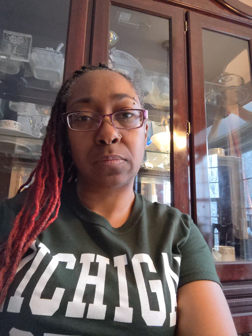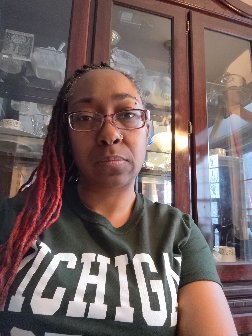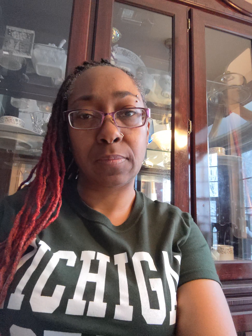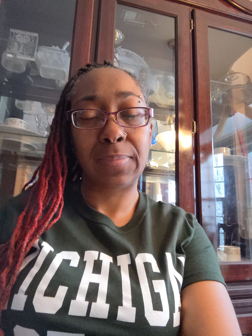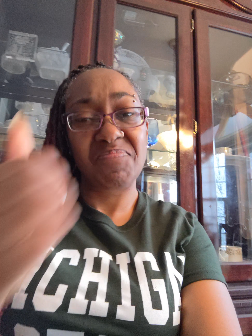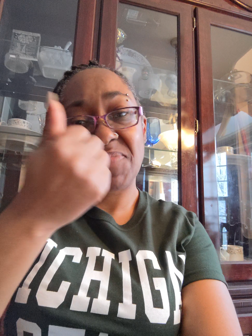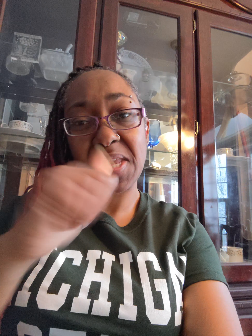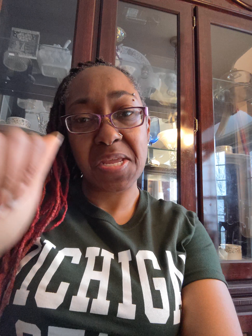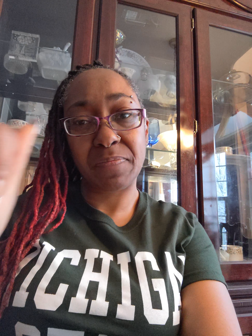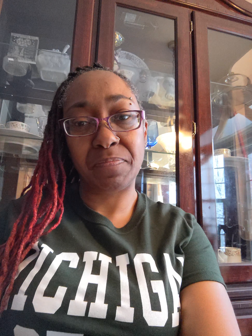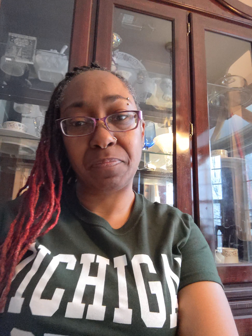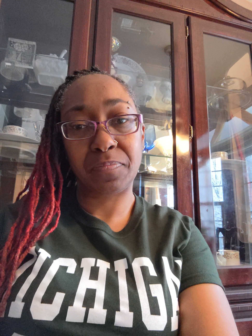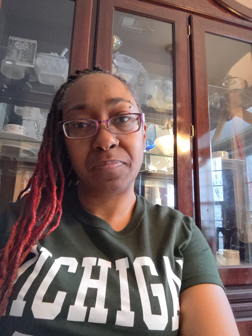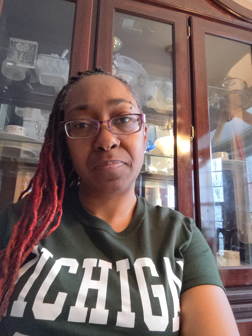any